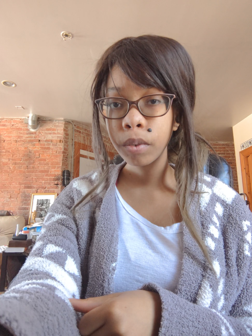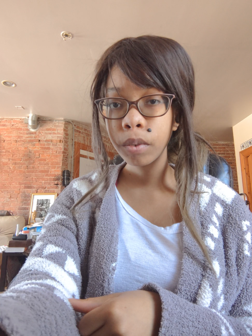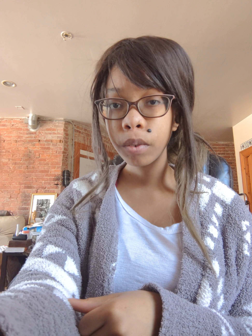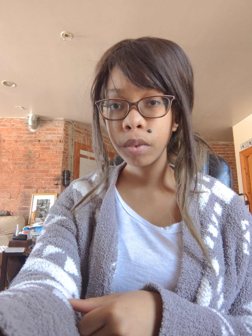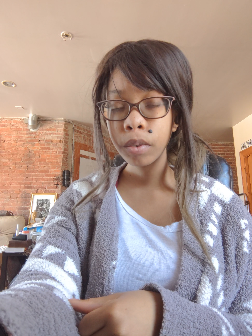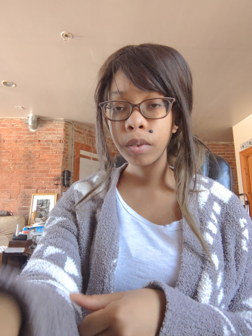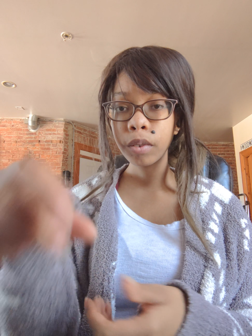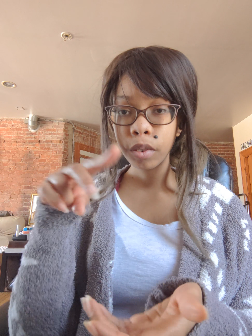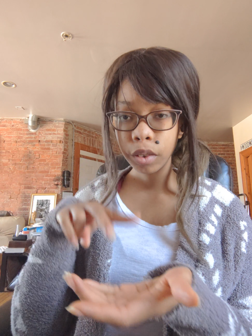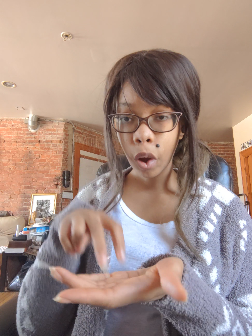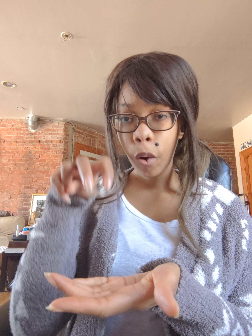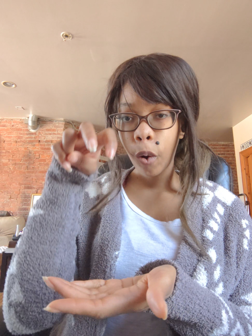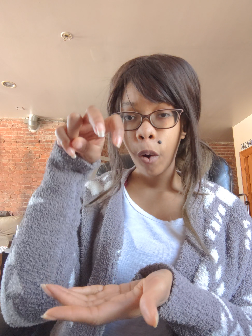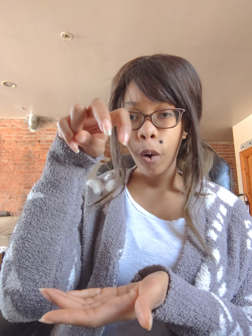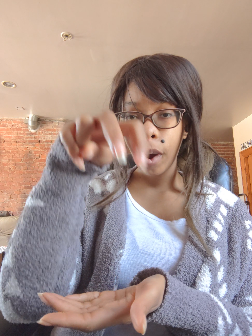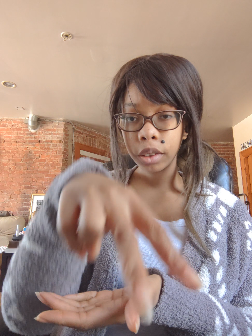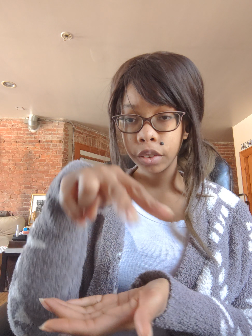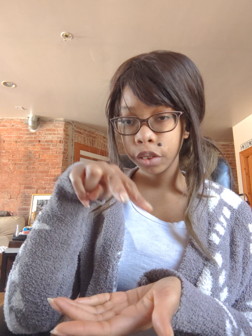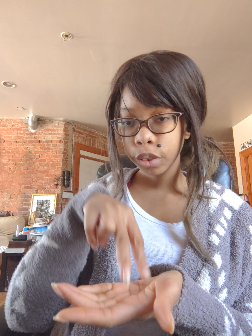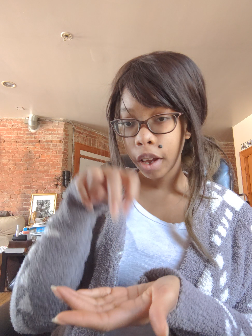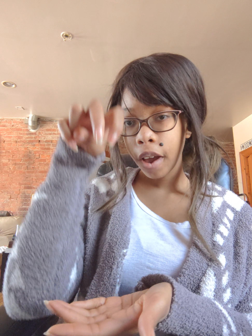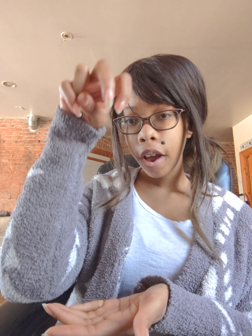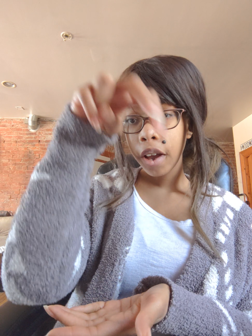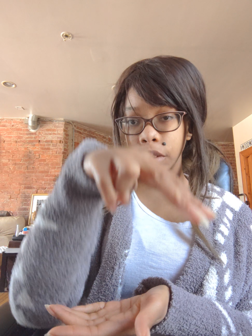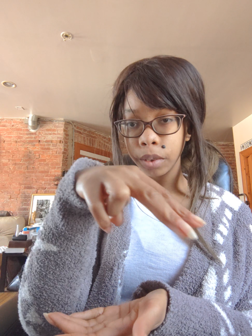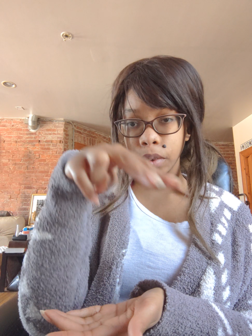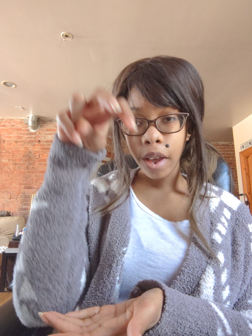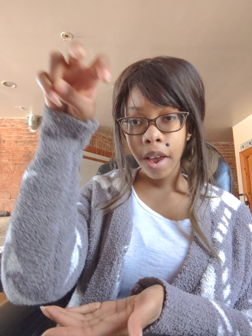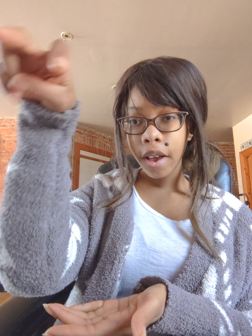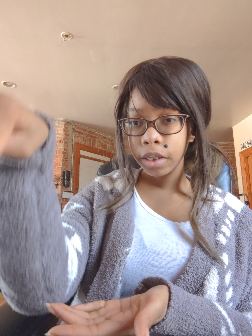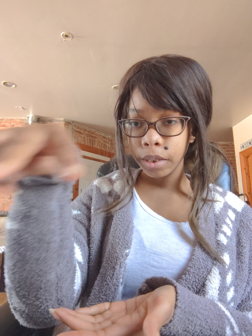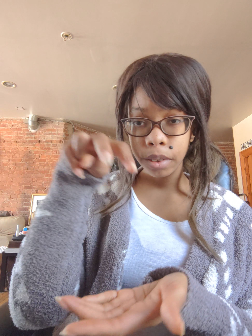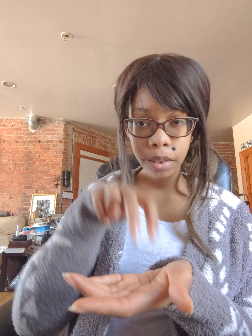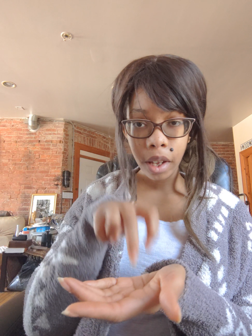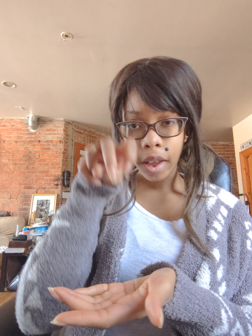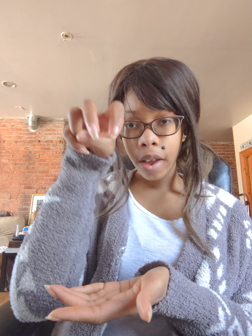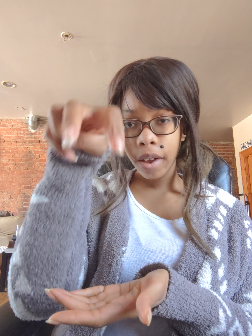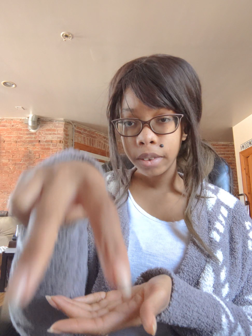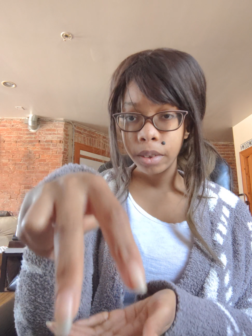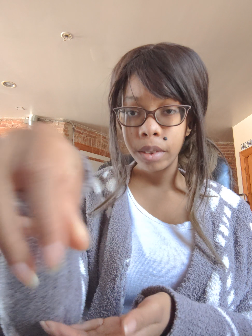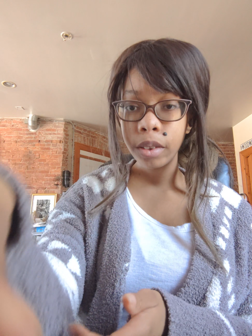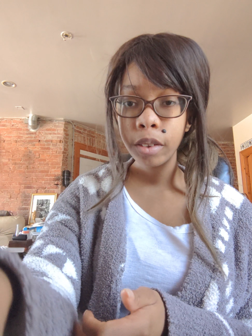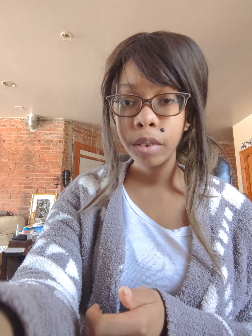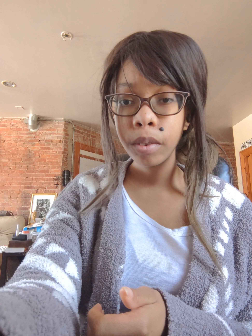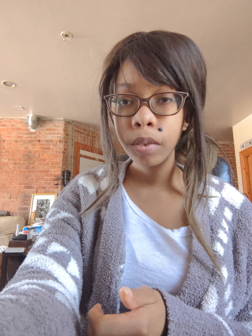jump